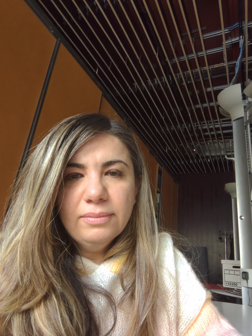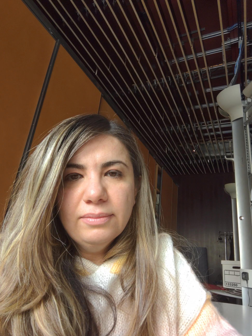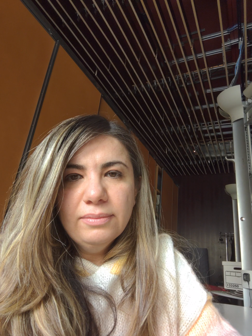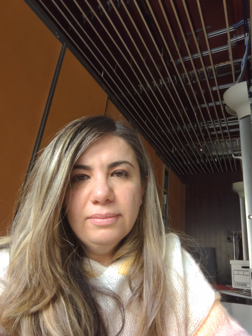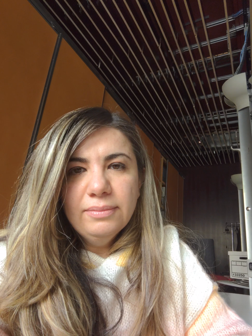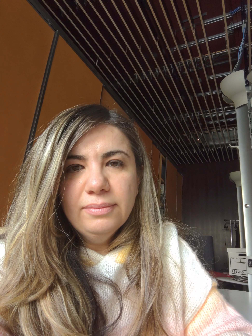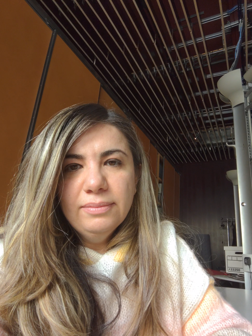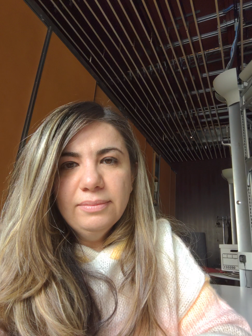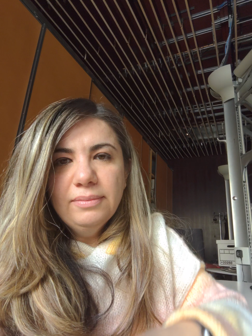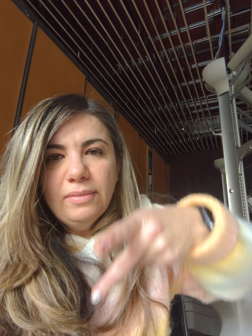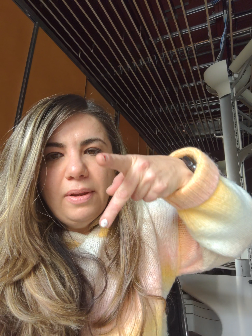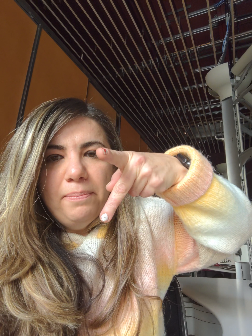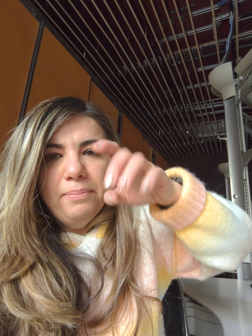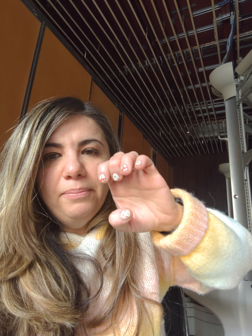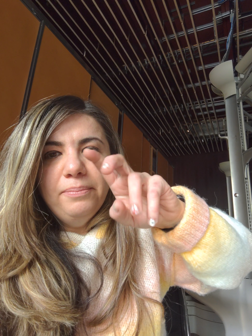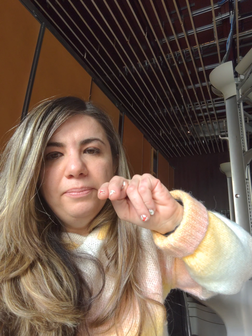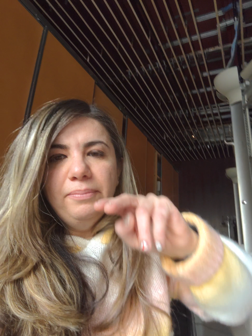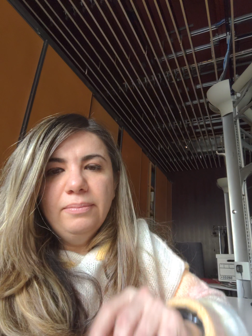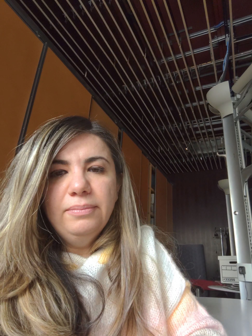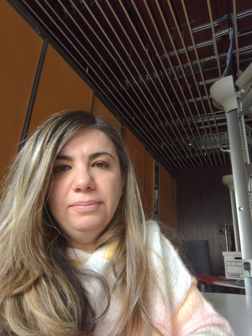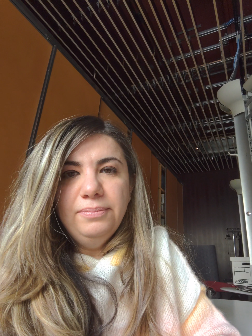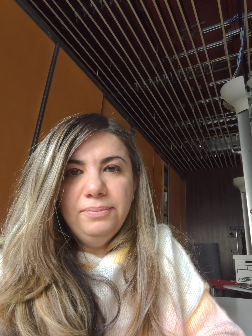pen